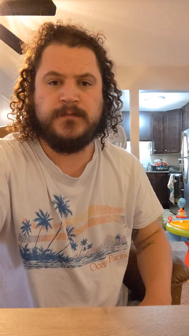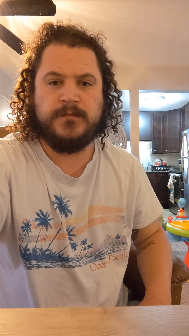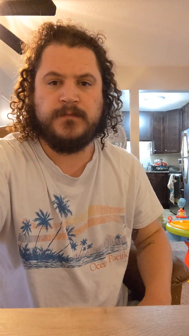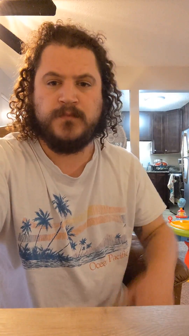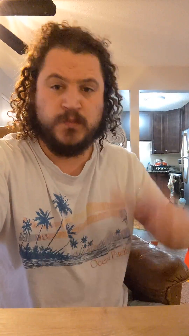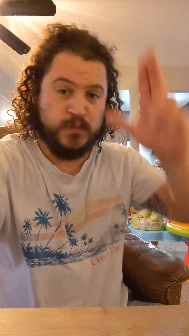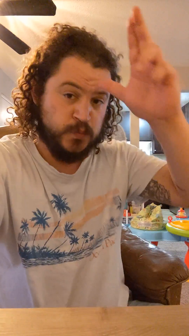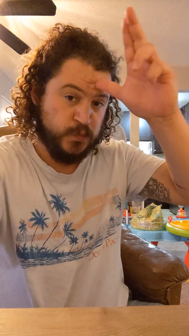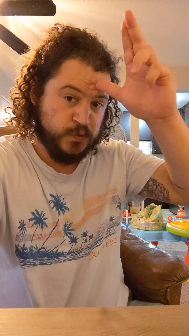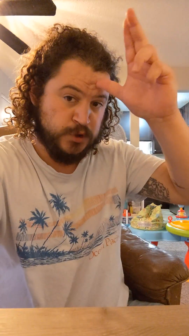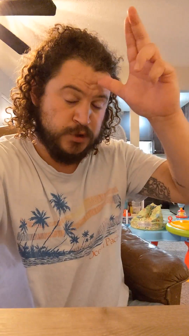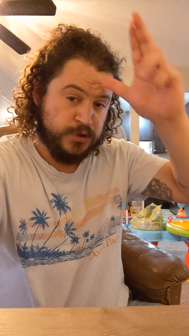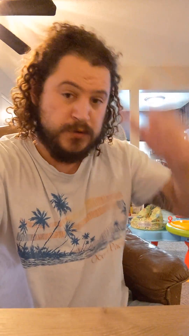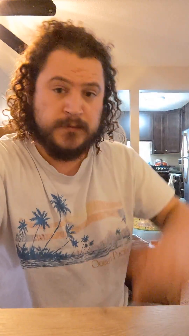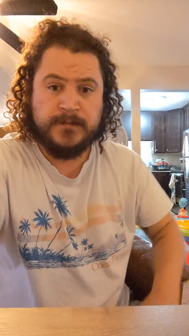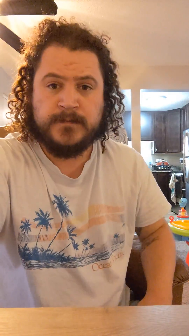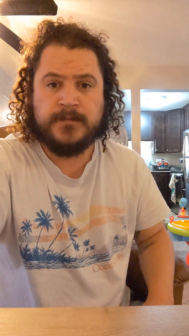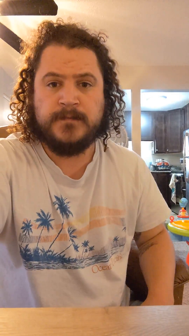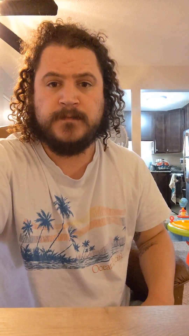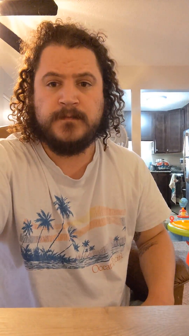rooster